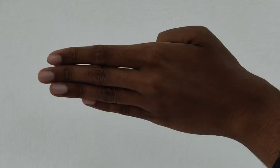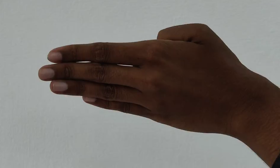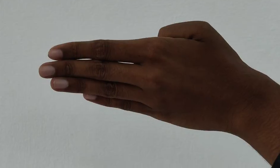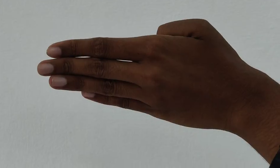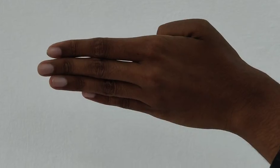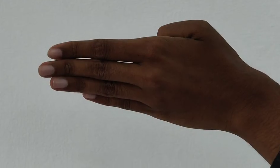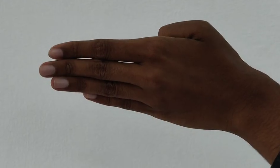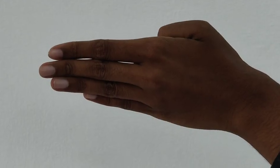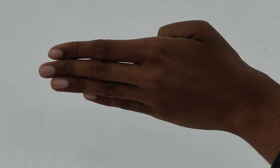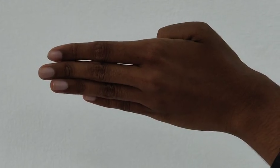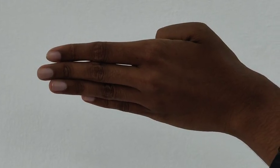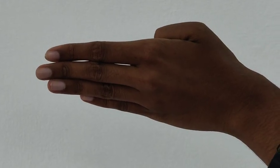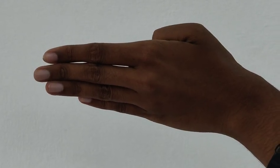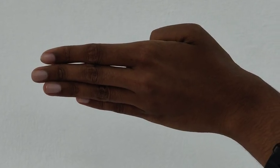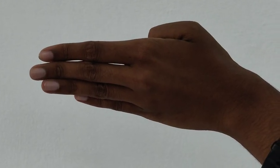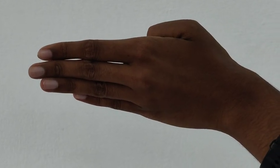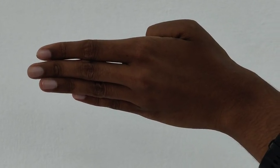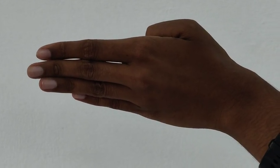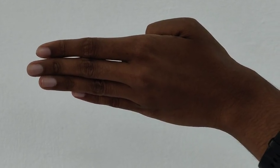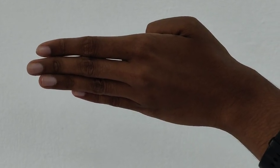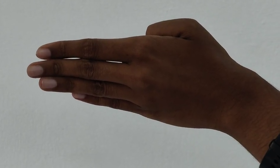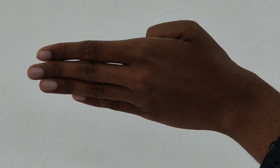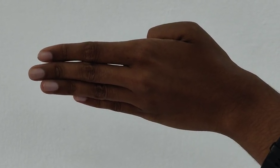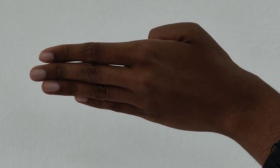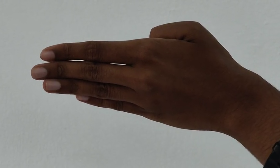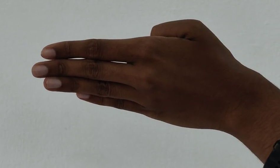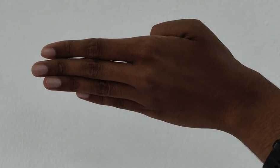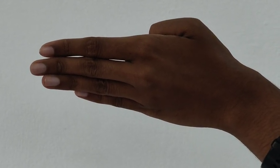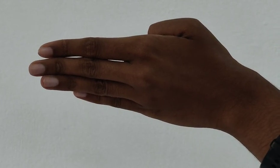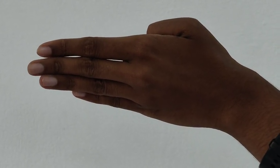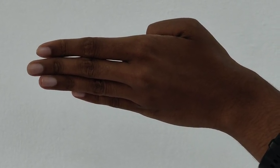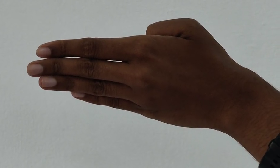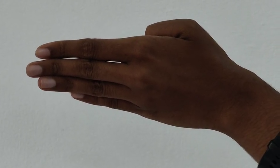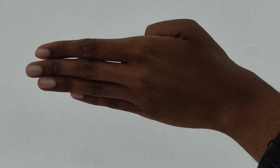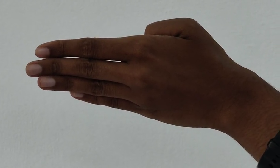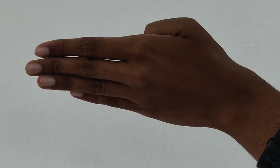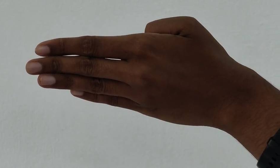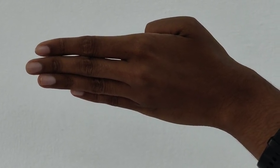അ